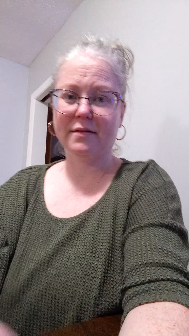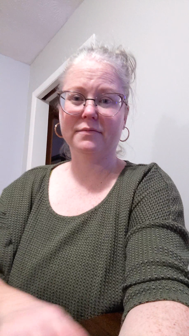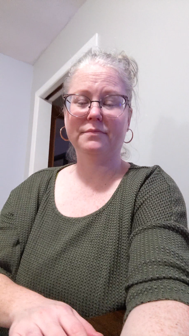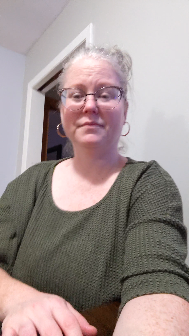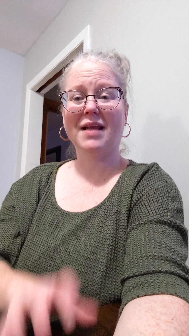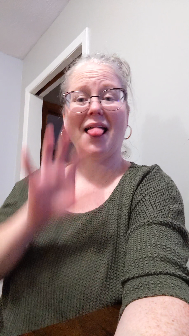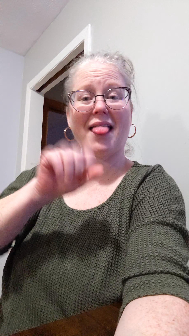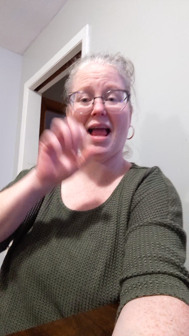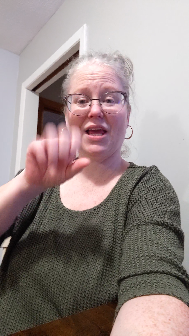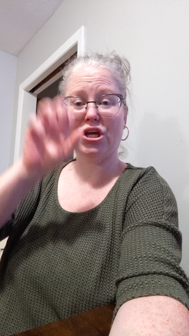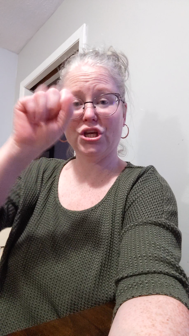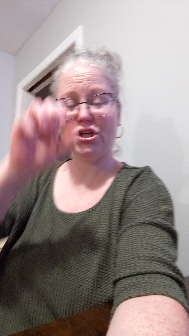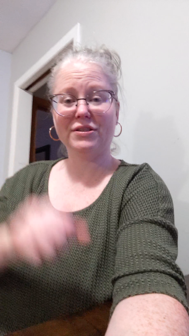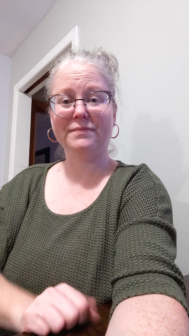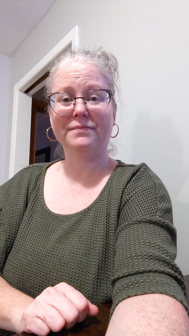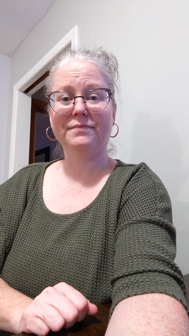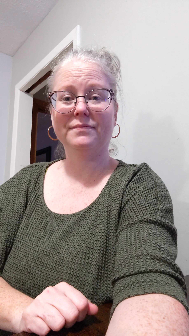ladder